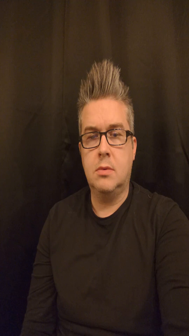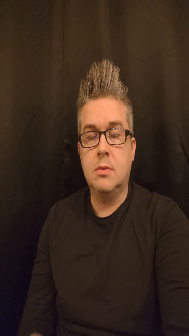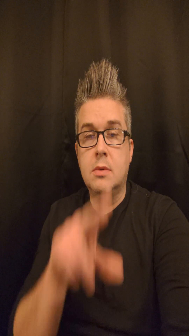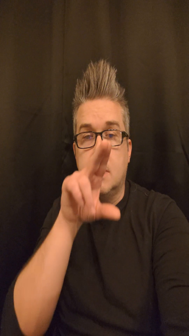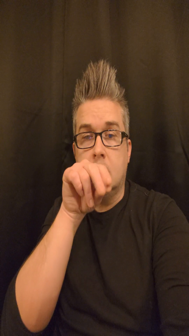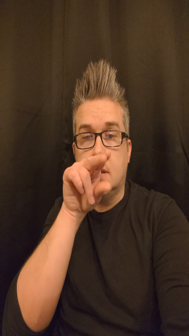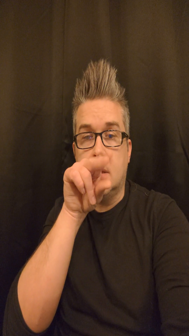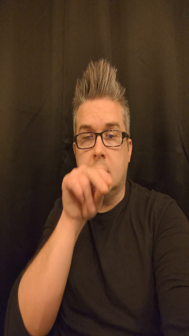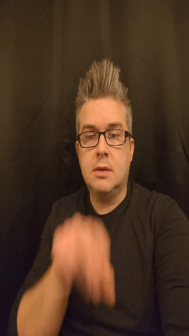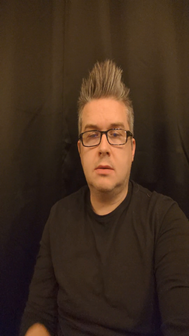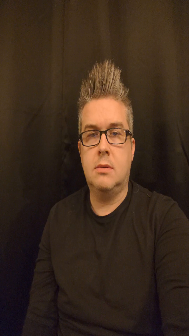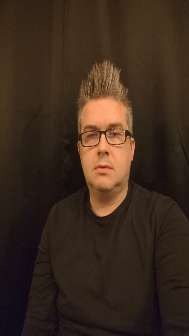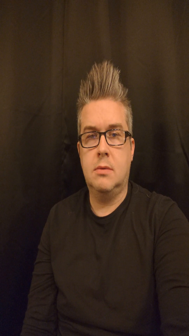duck